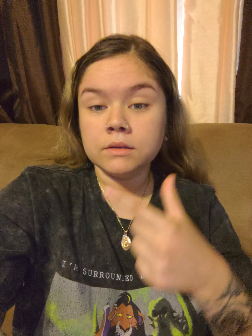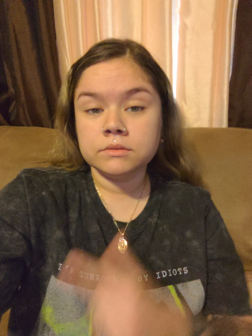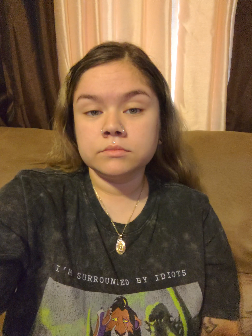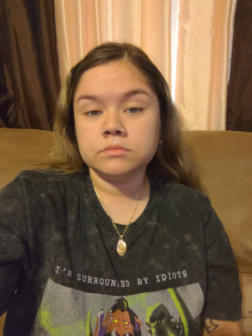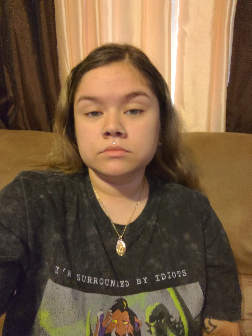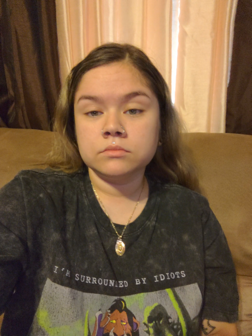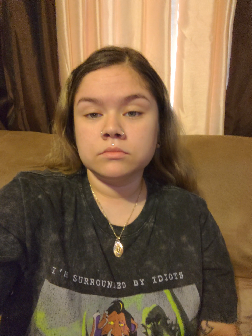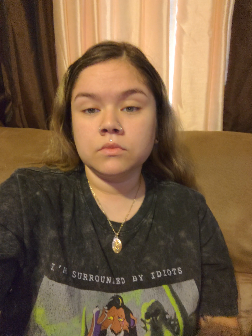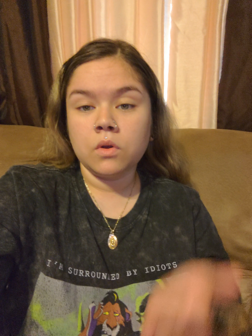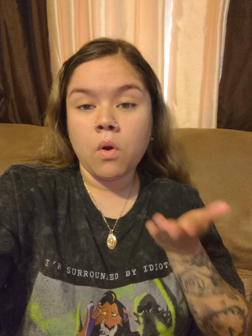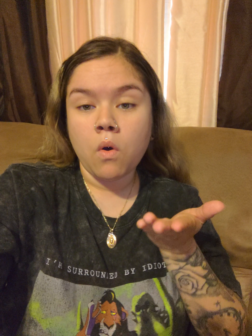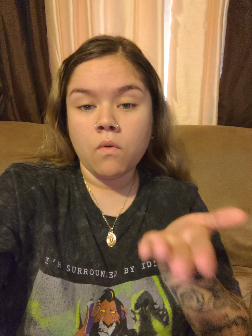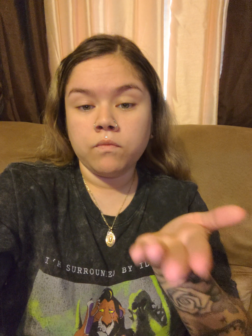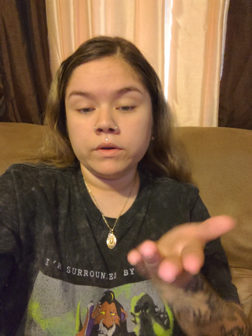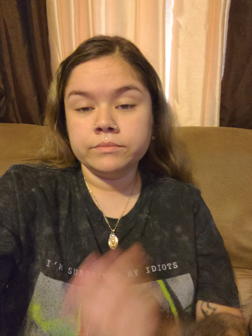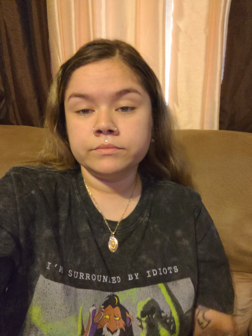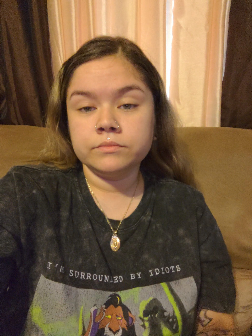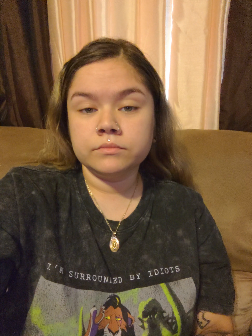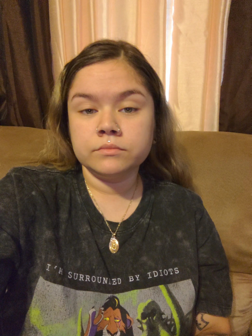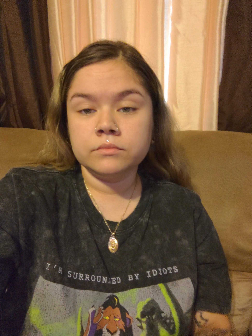oven